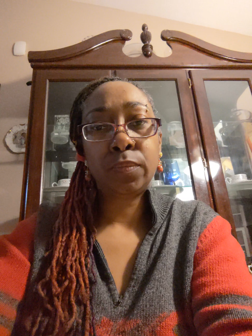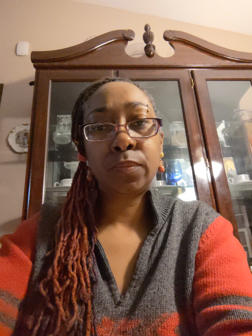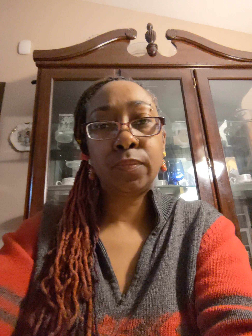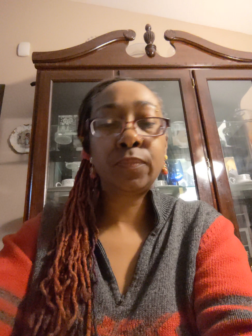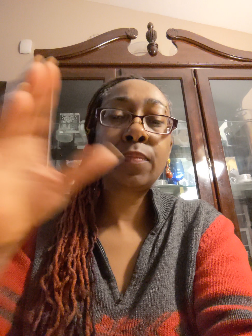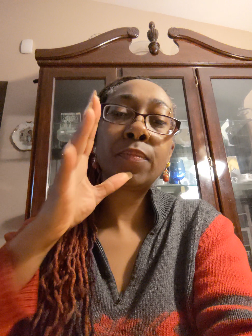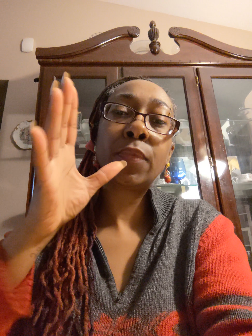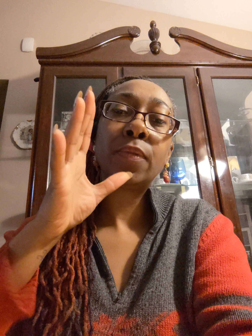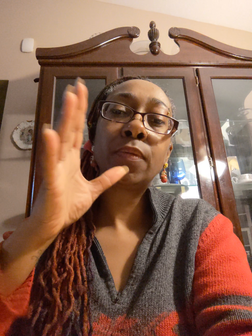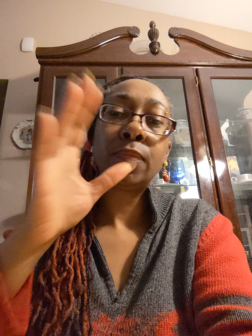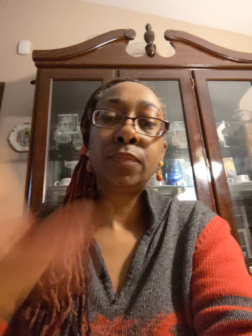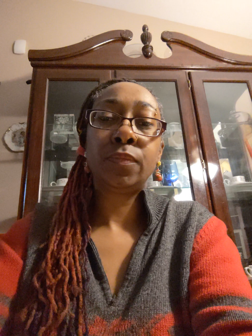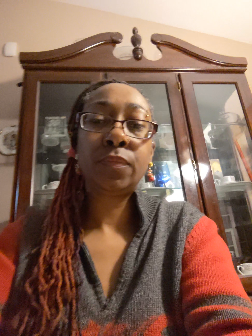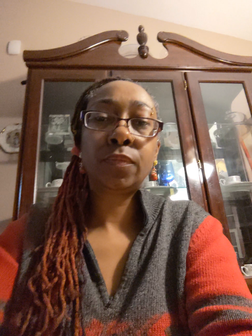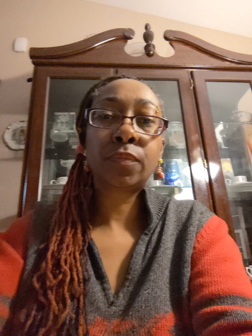mom